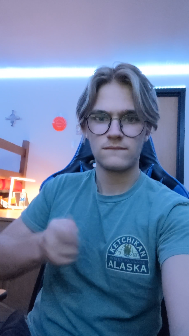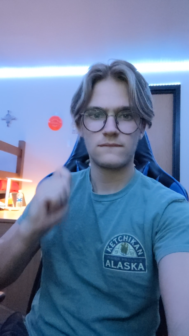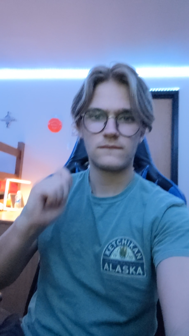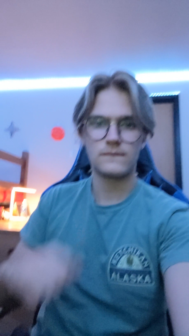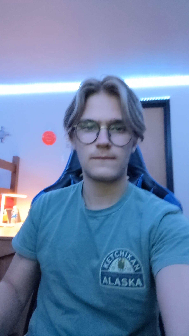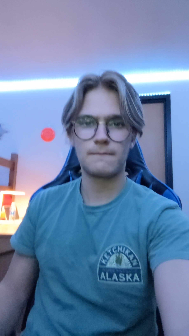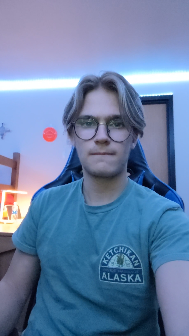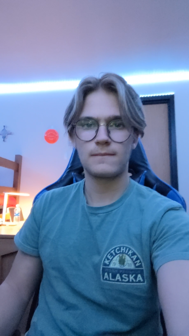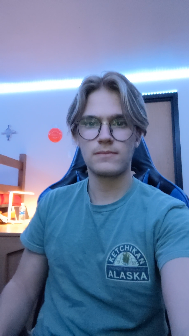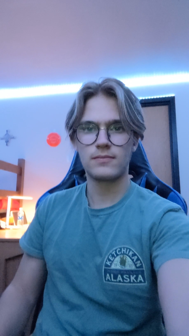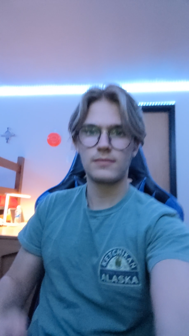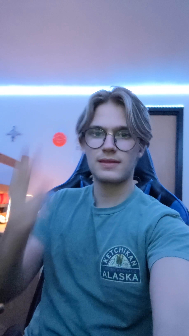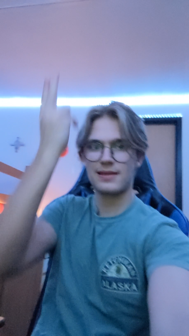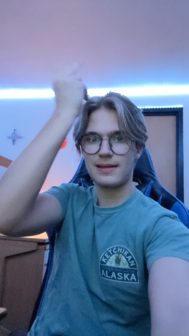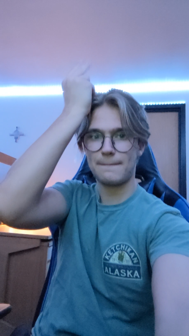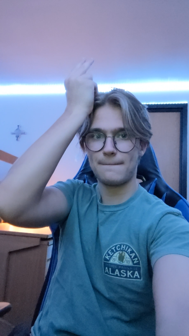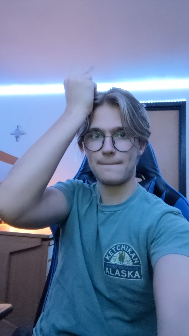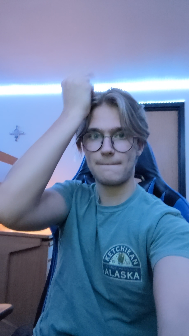rabbit